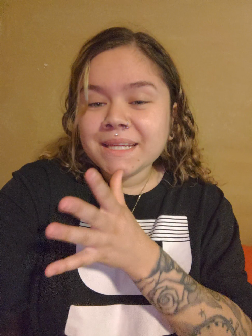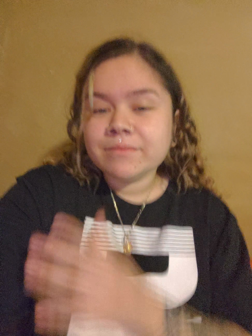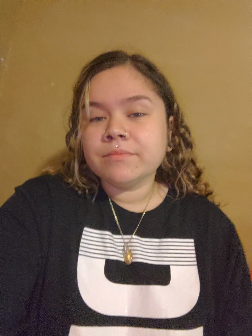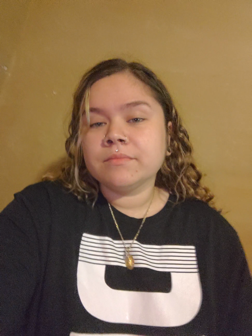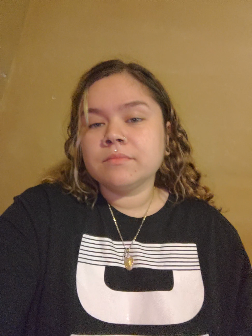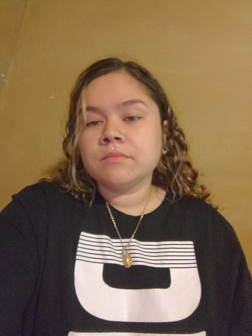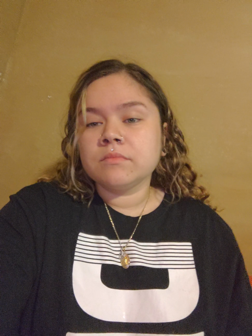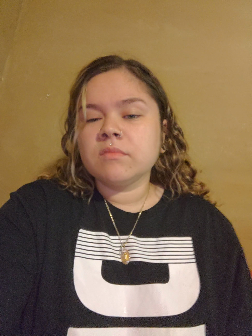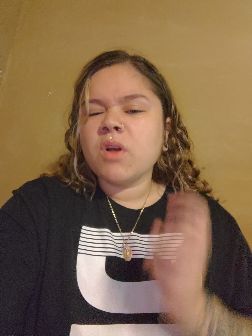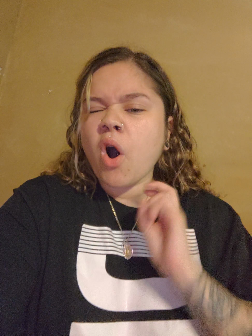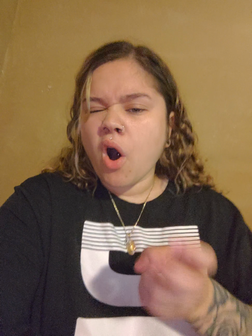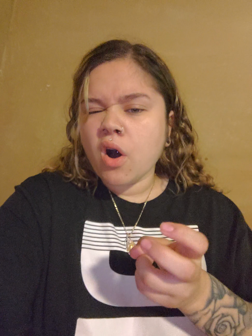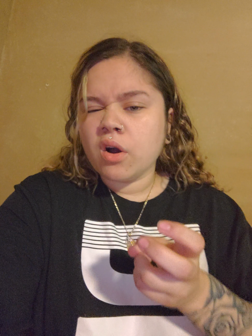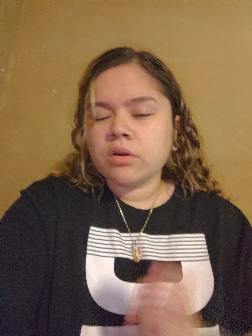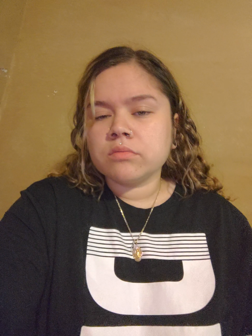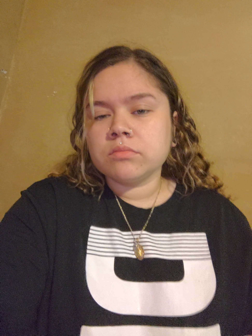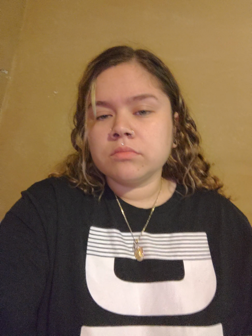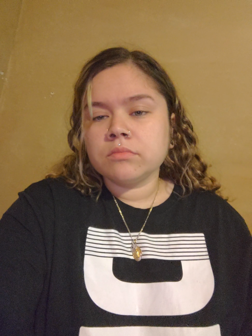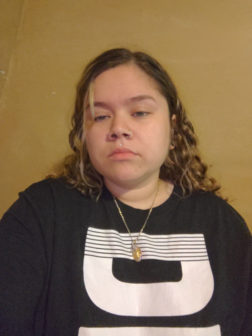hard